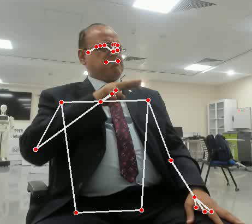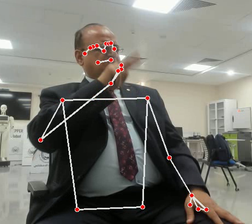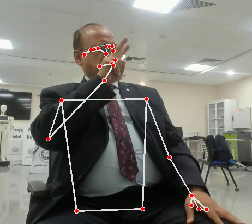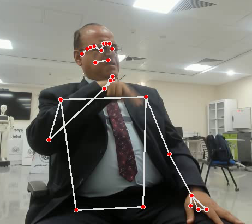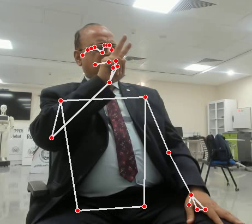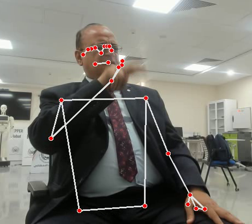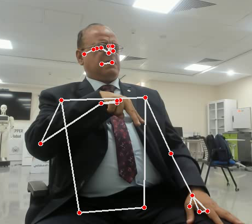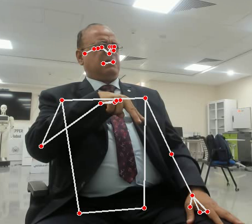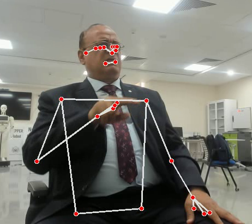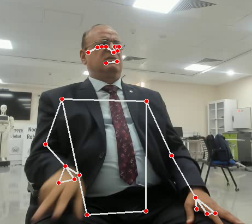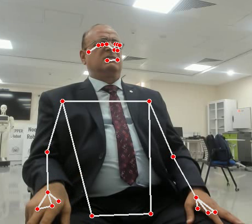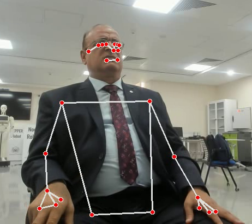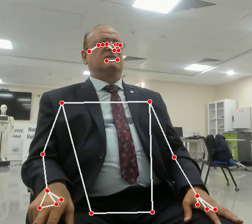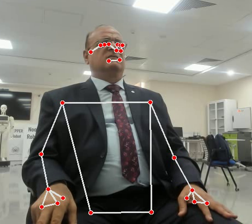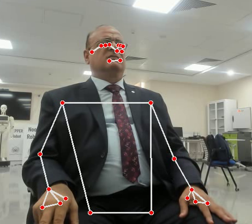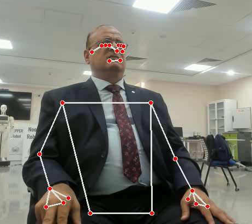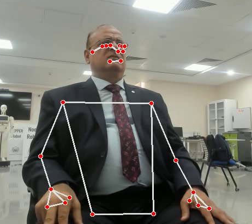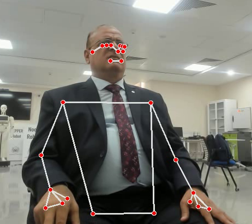y7takr